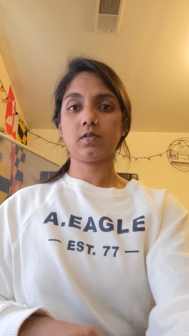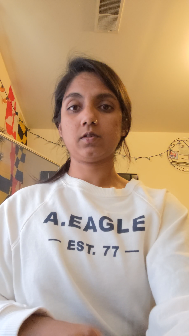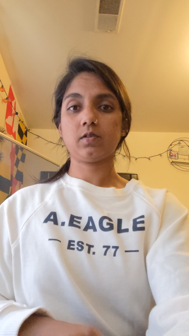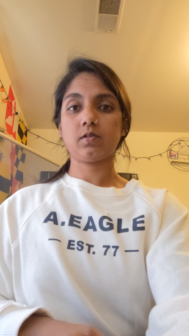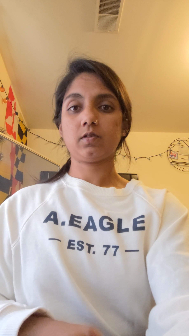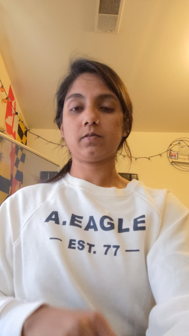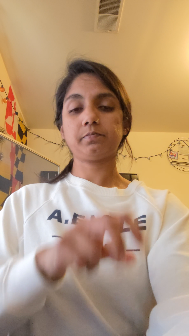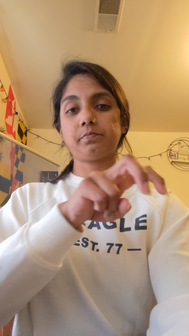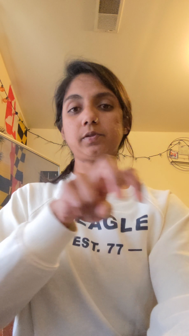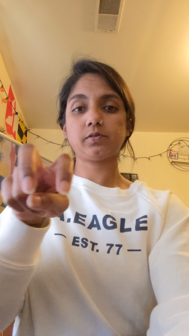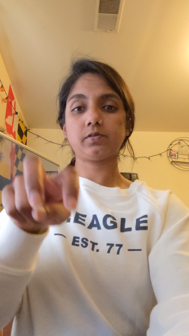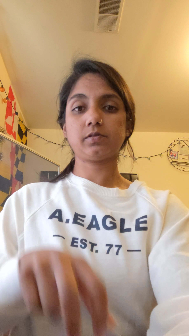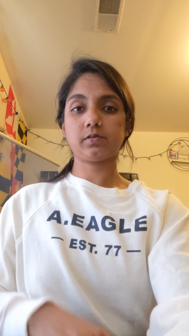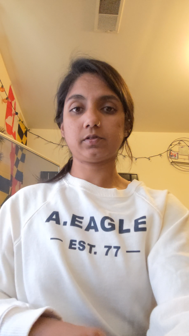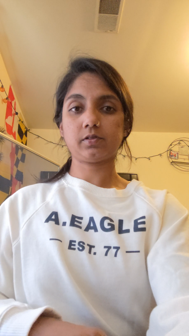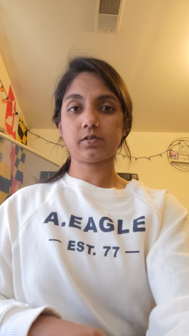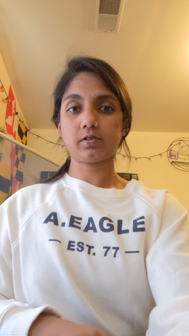bench